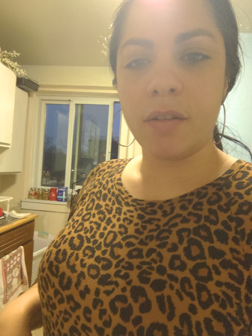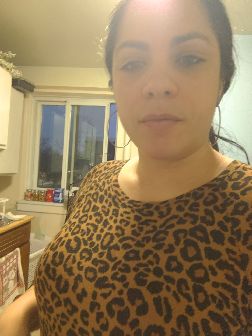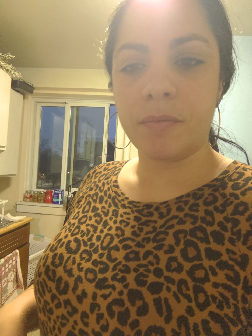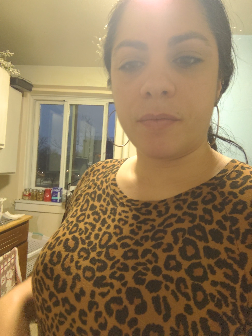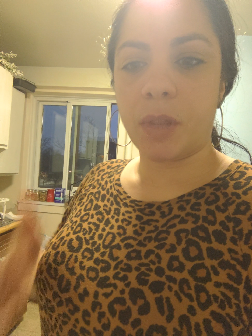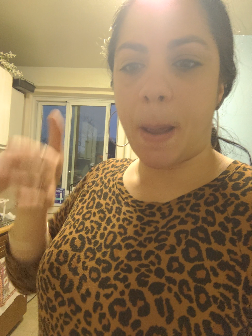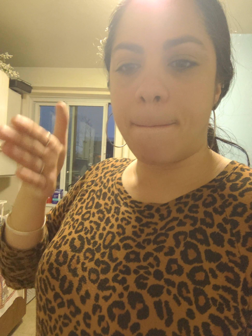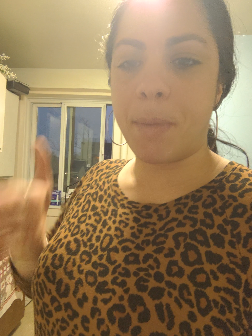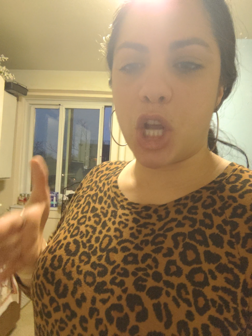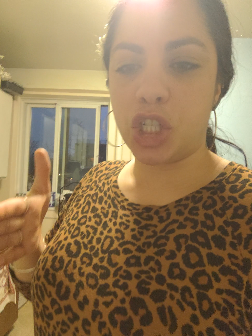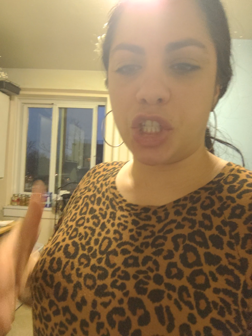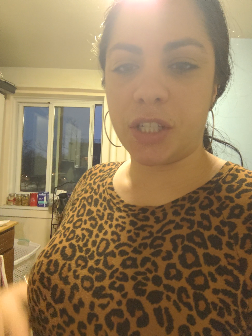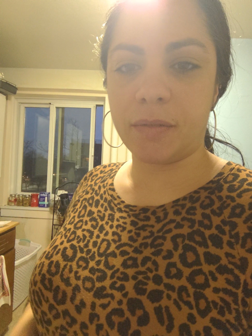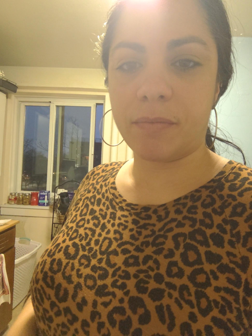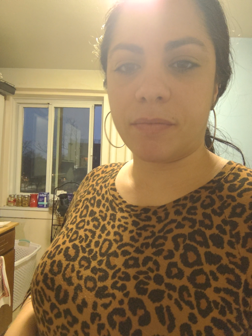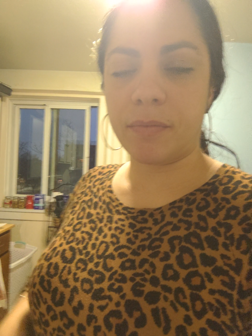person